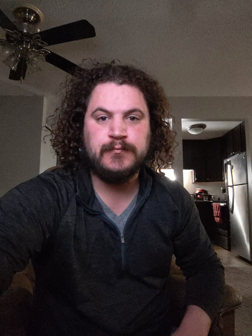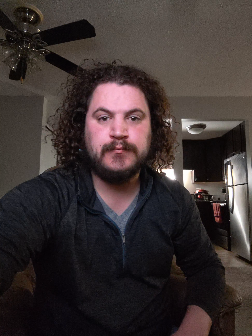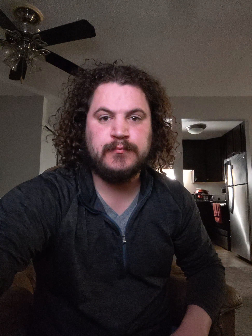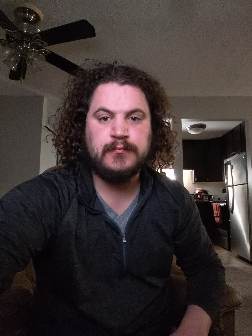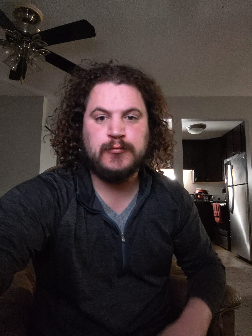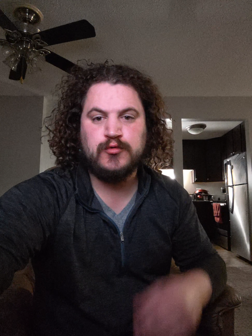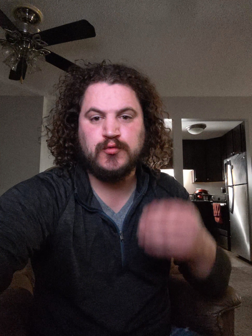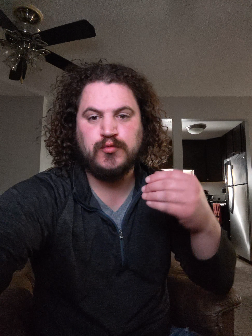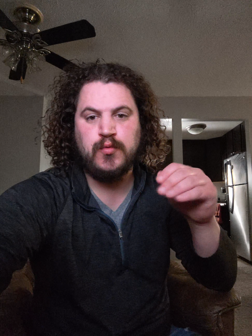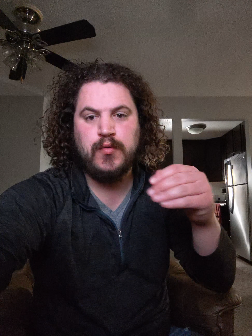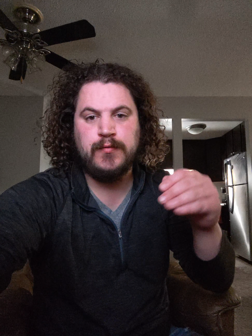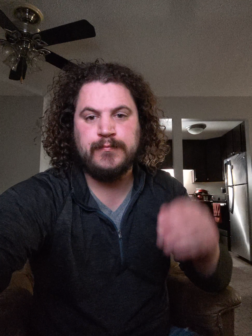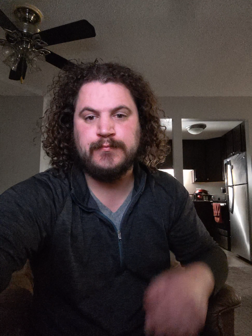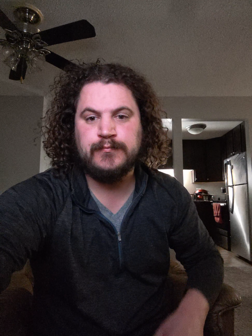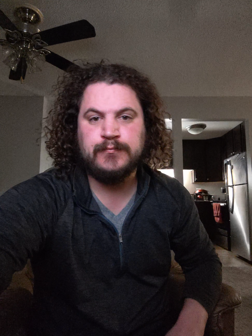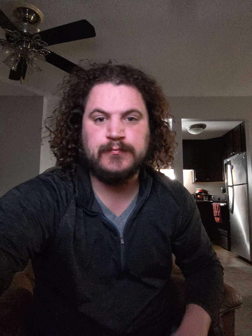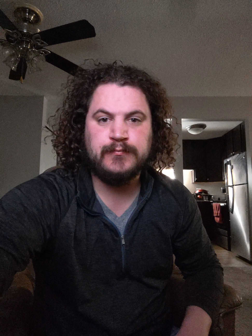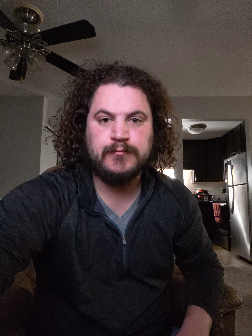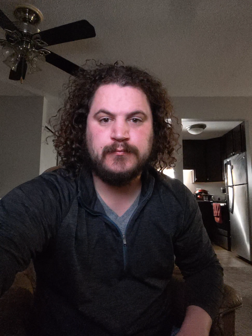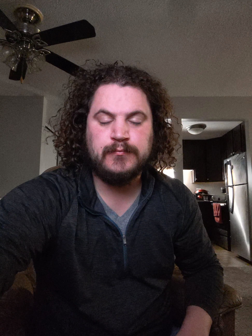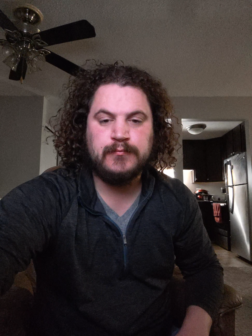store